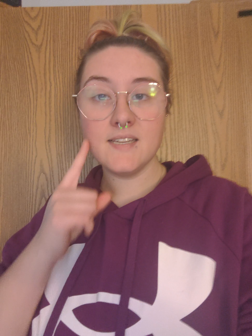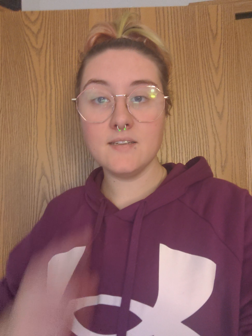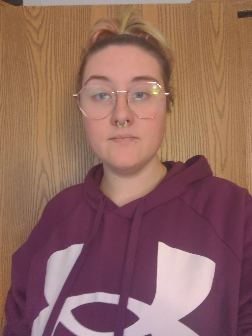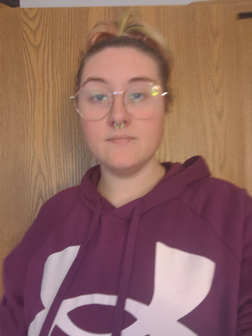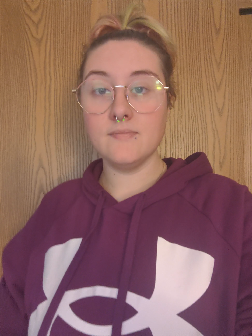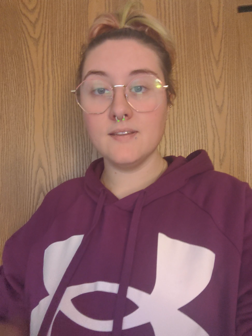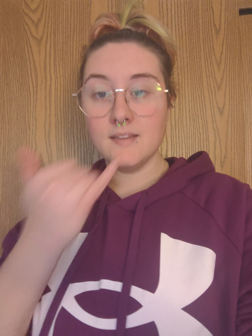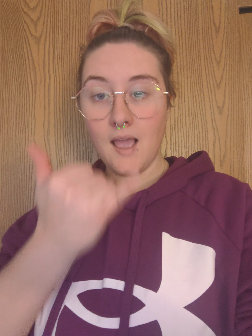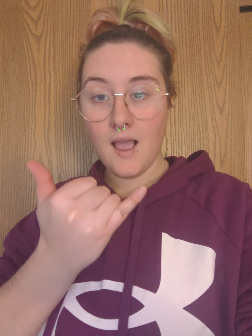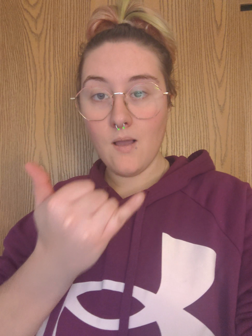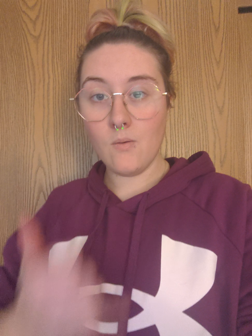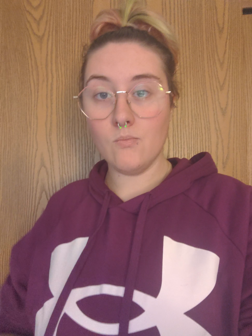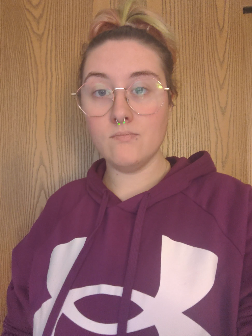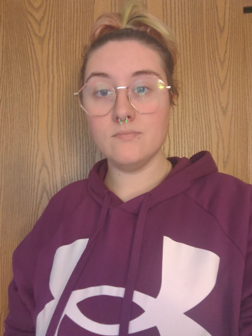now